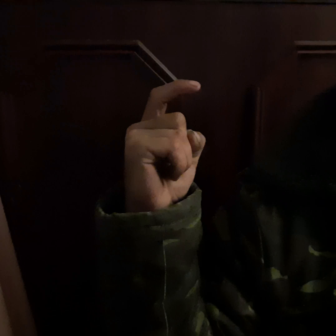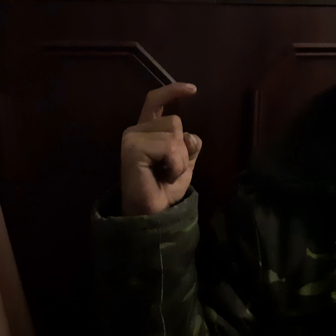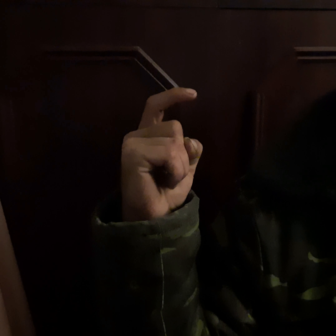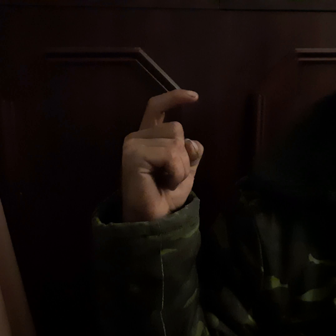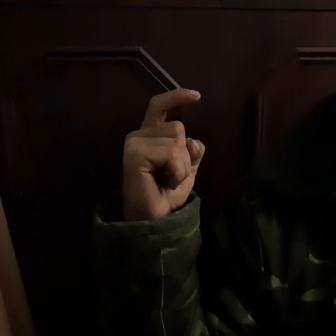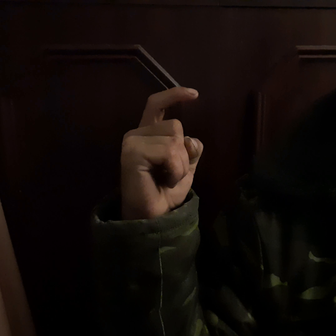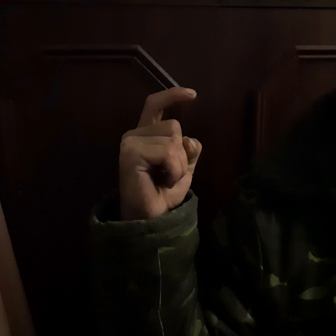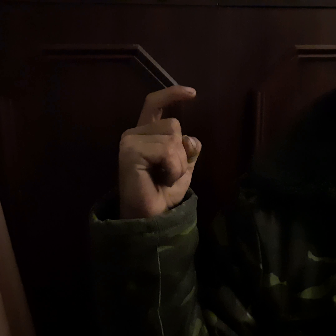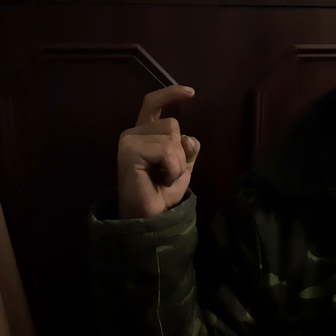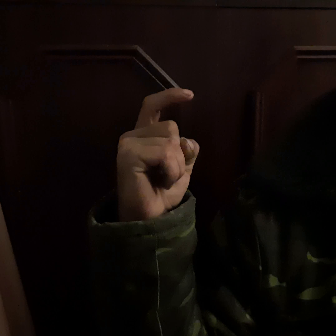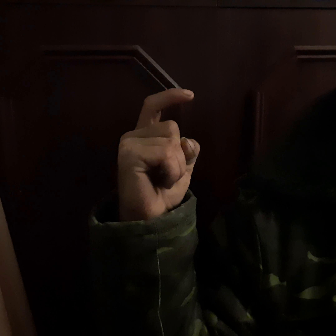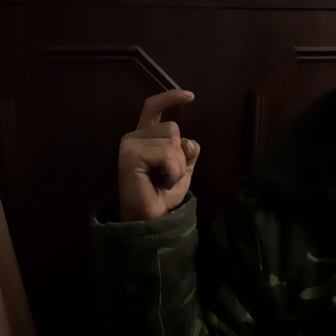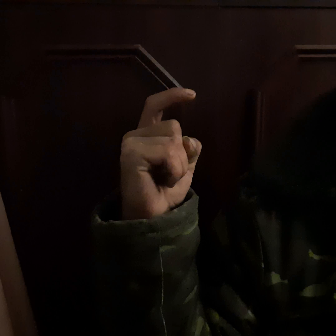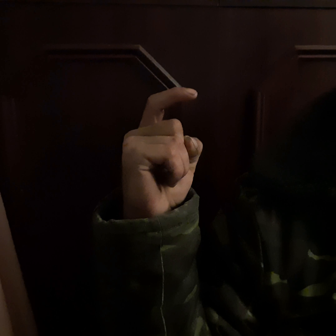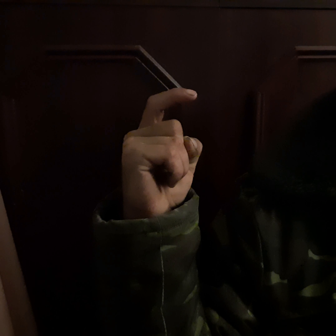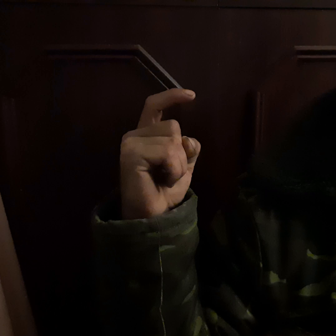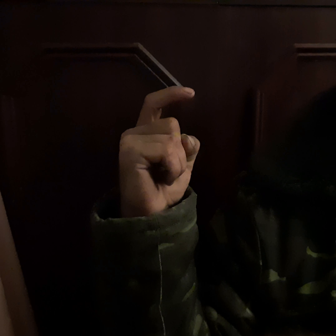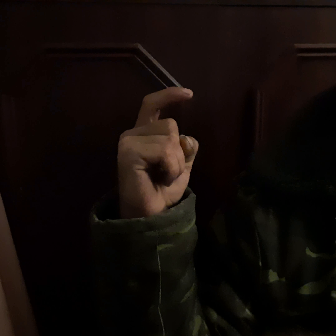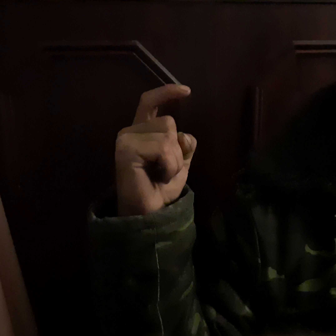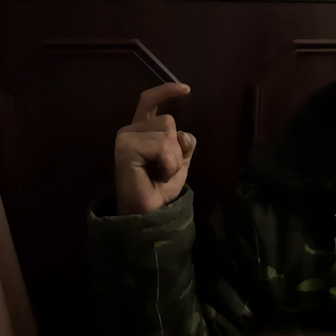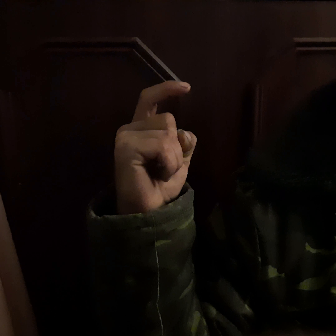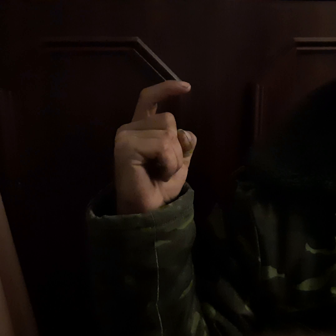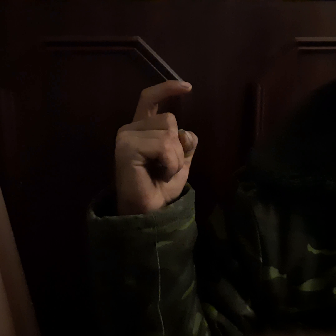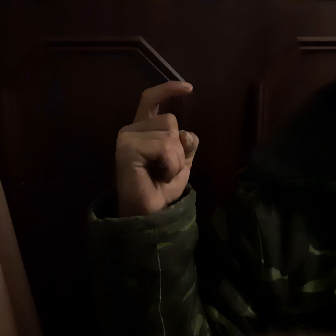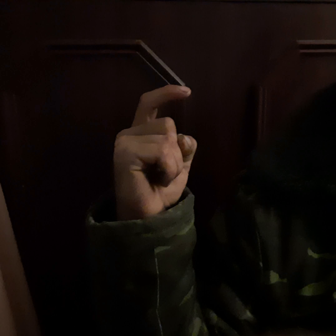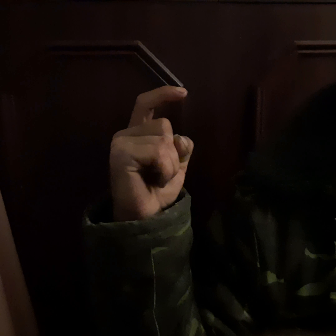Х